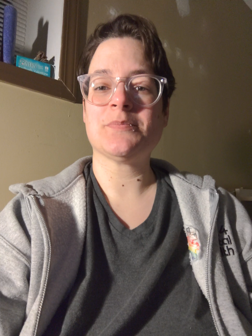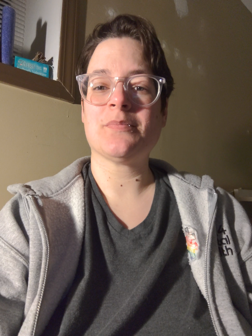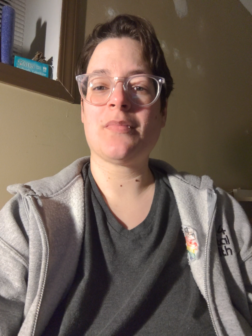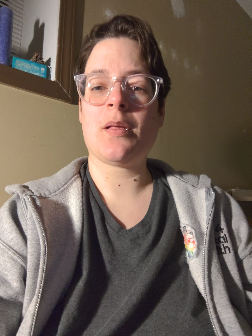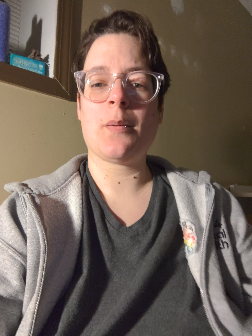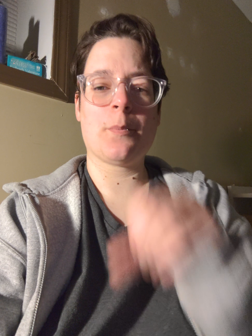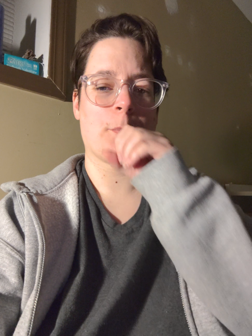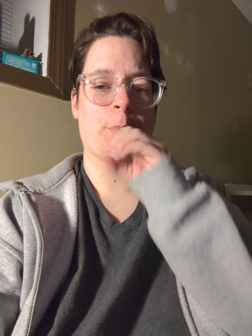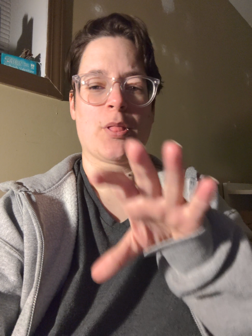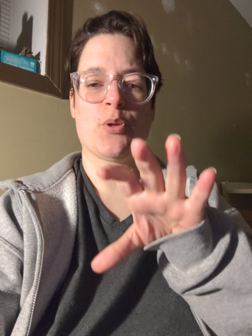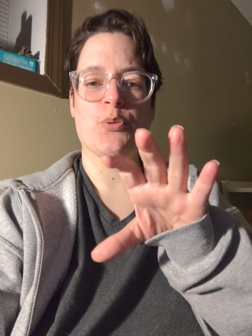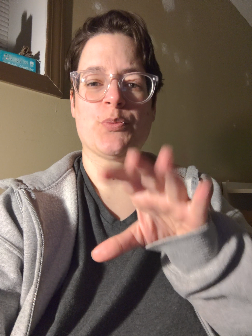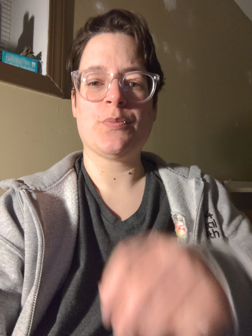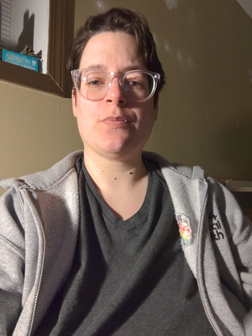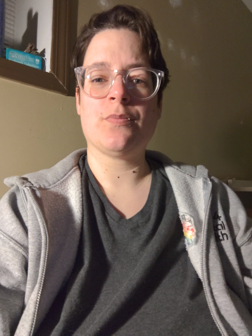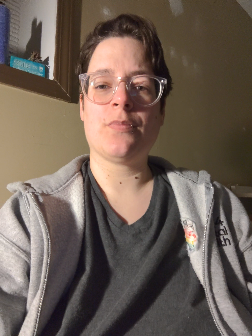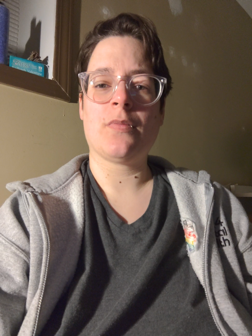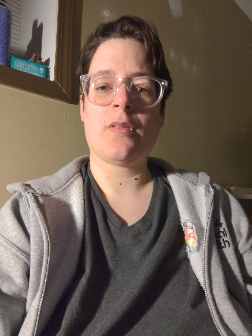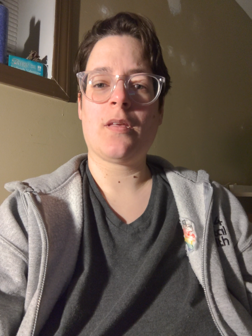blow